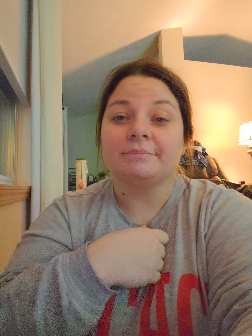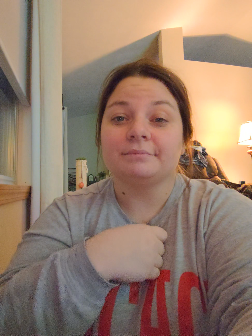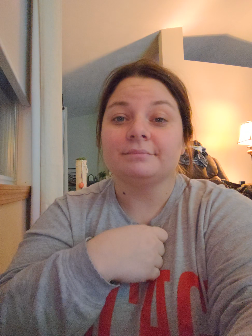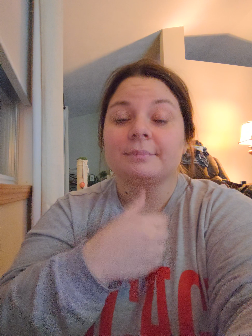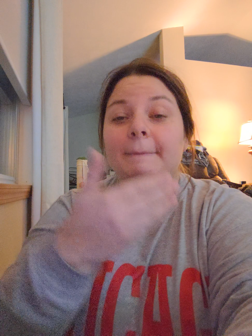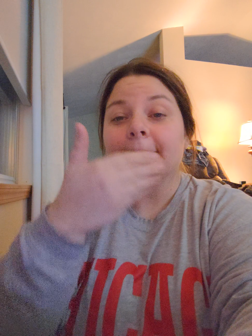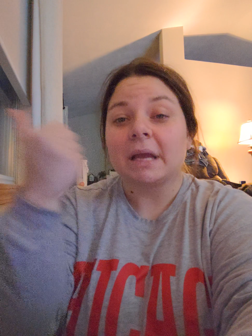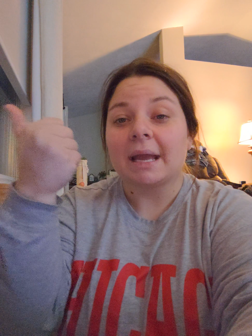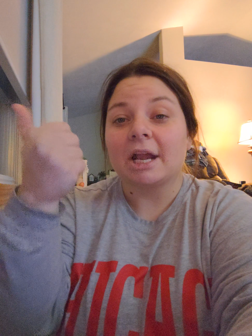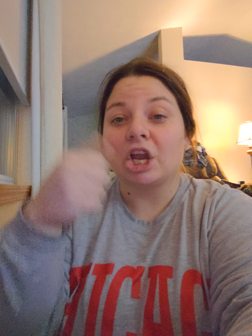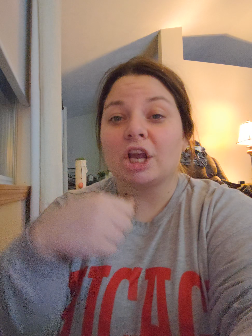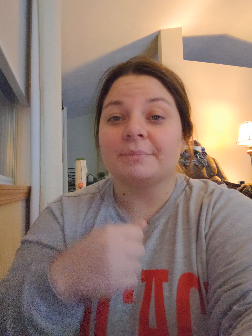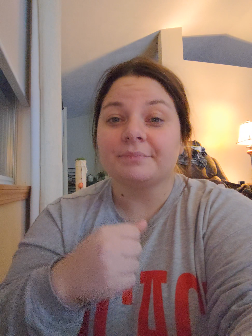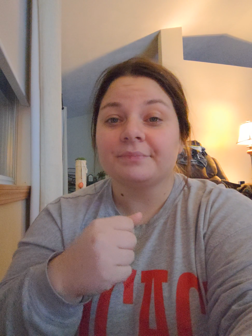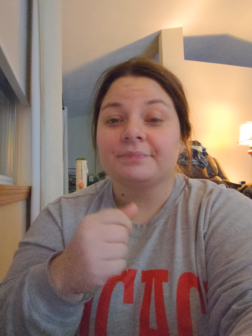better